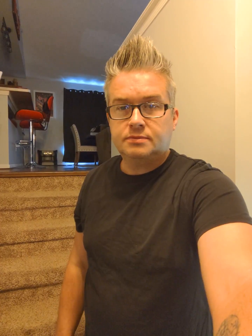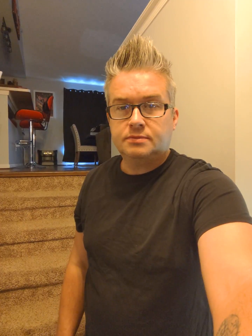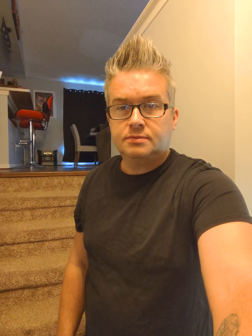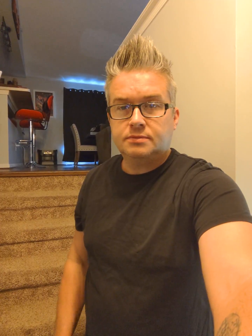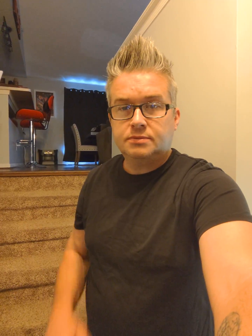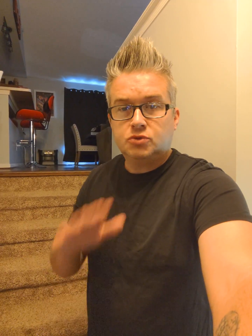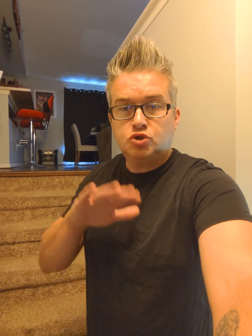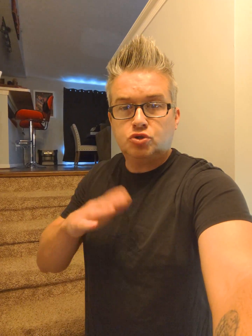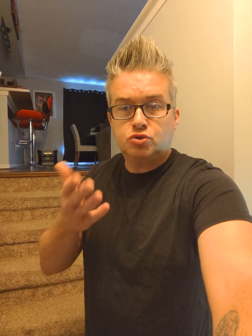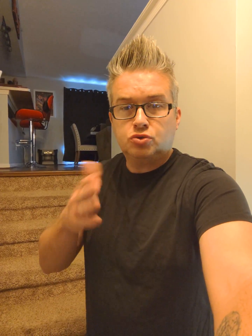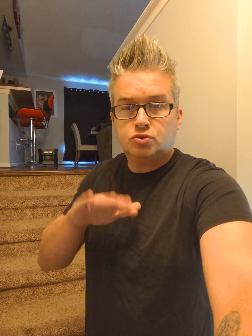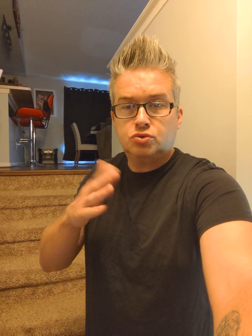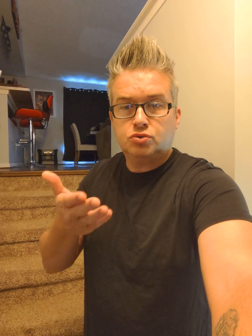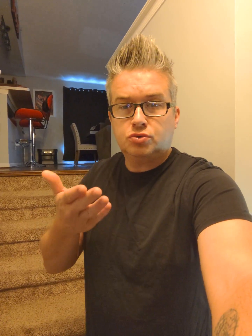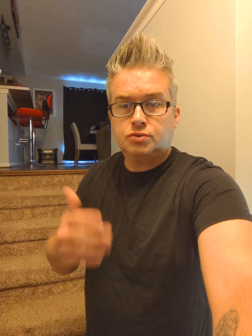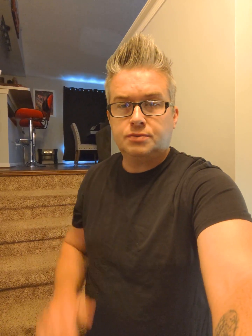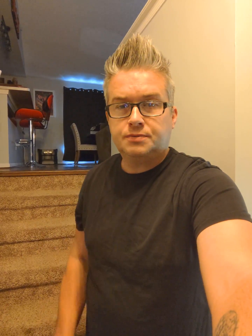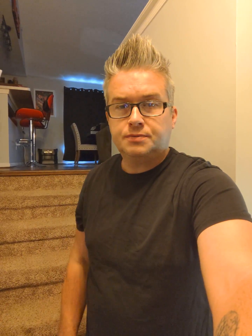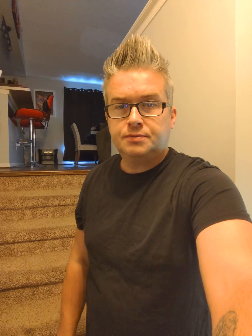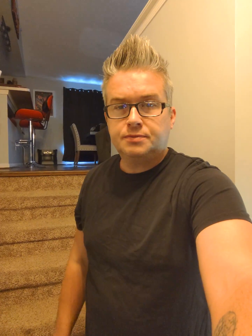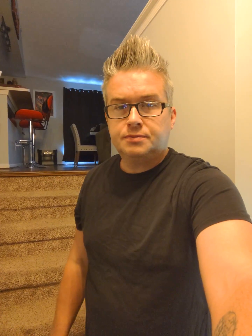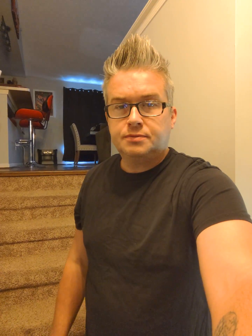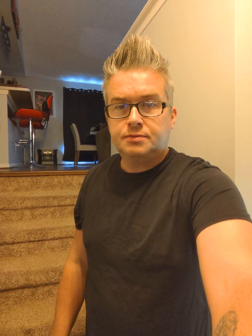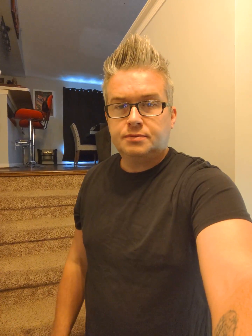kitchen